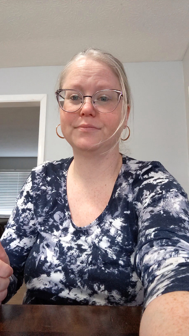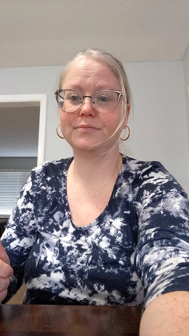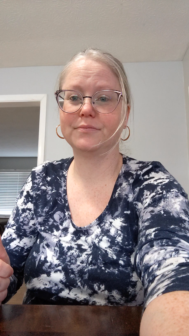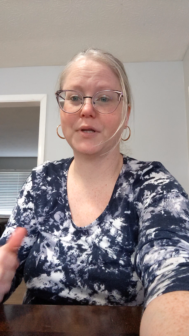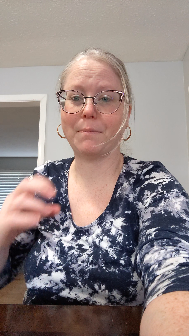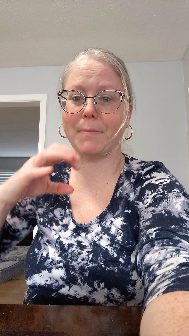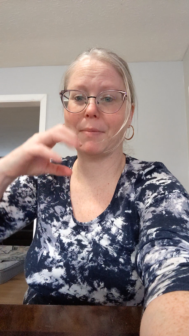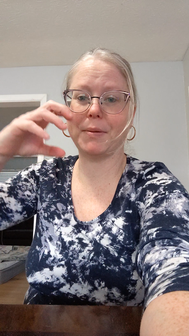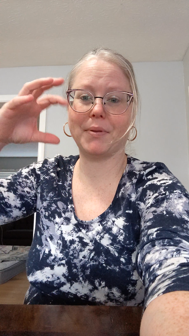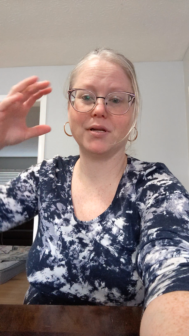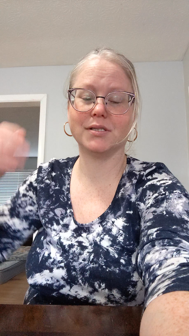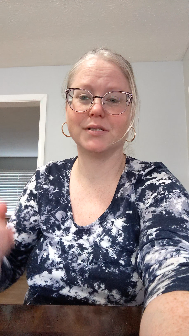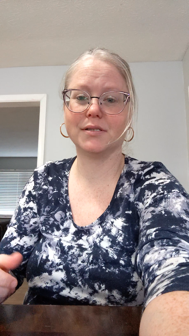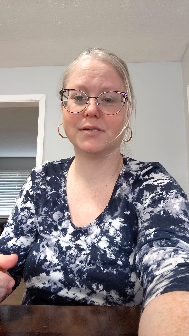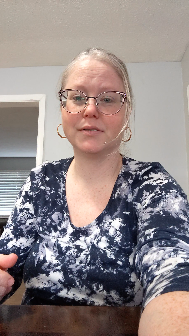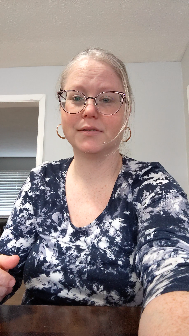bubbles